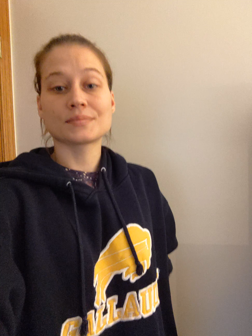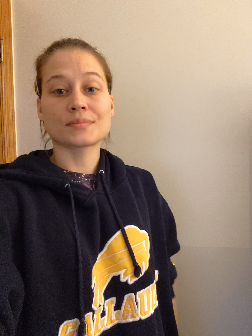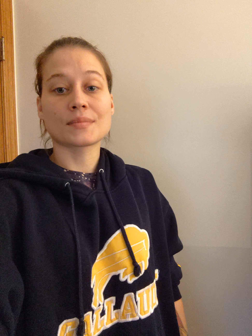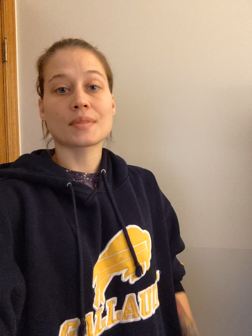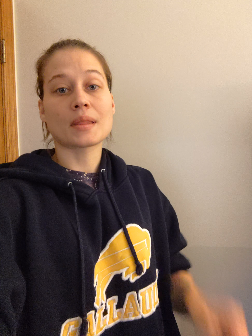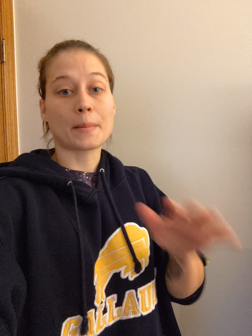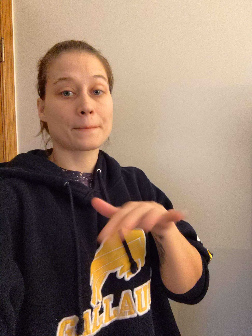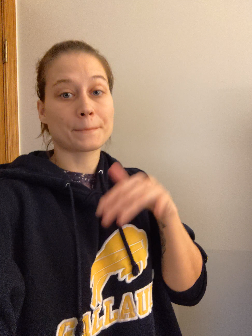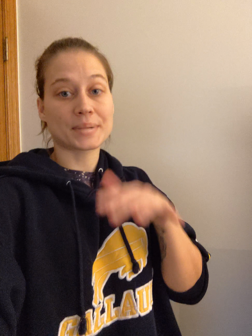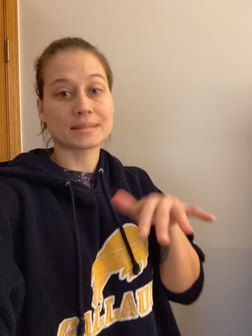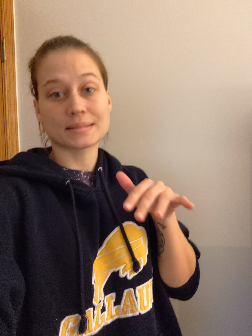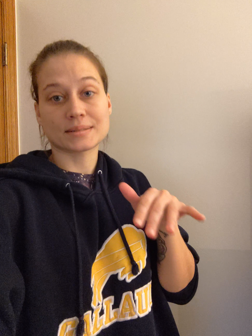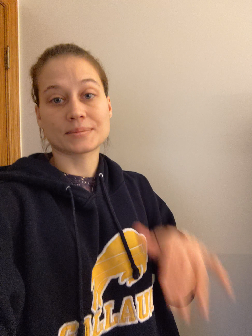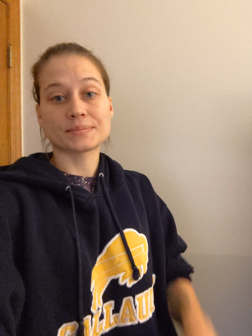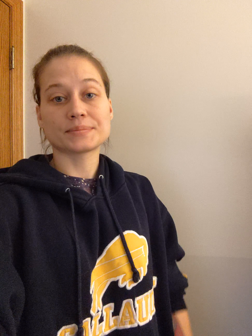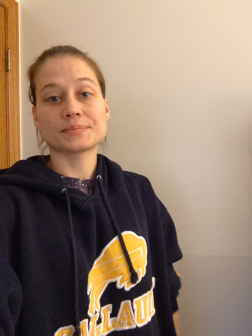mitten